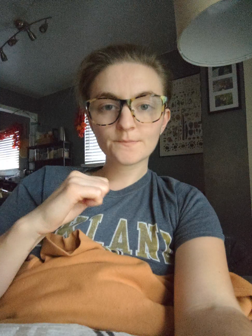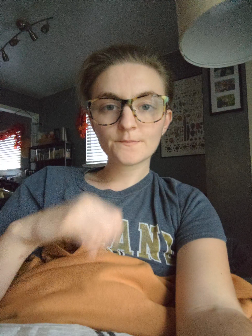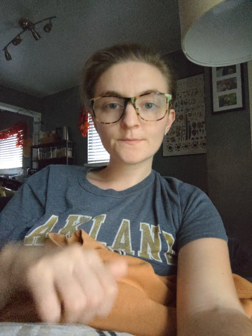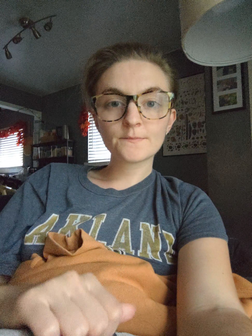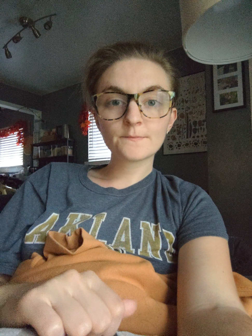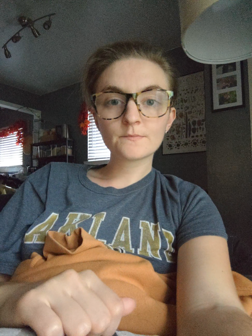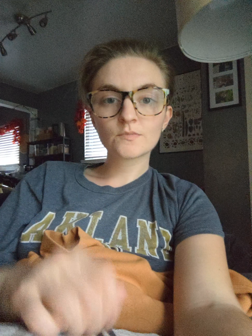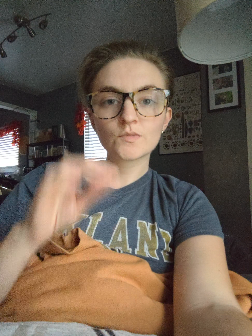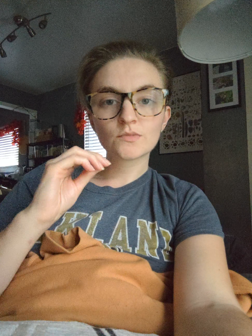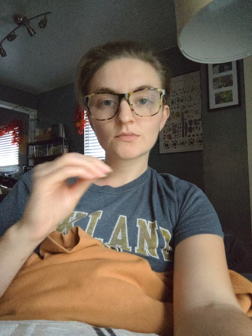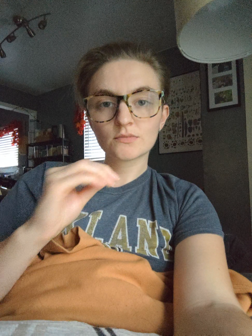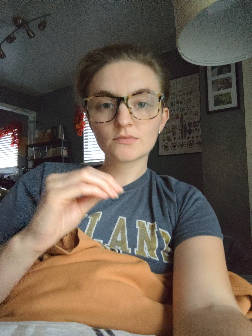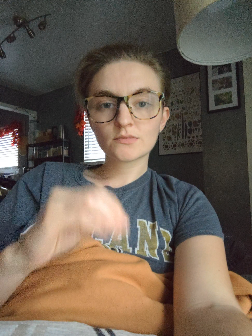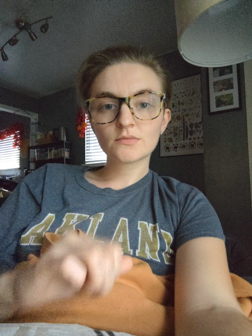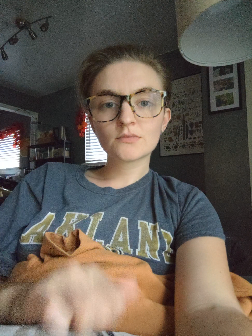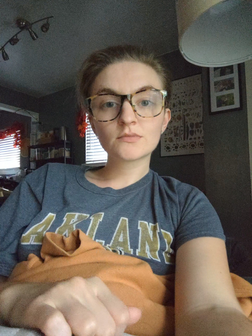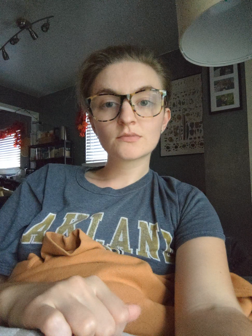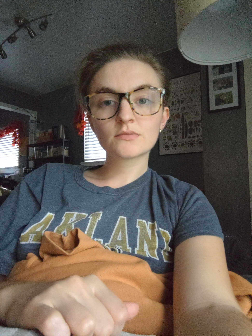fix